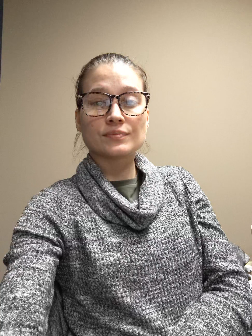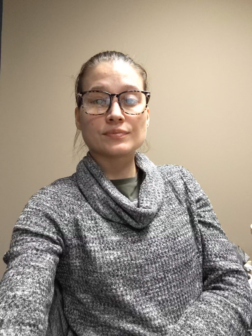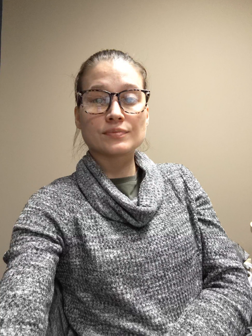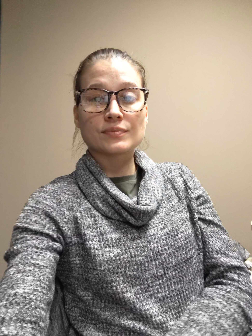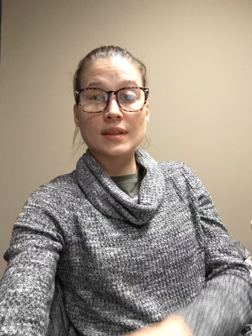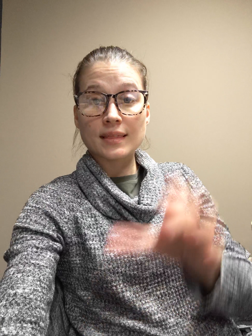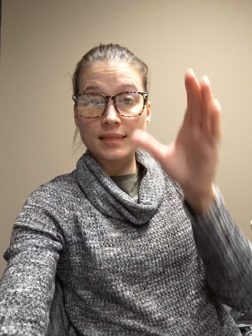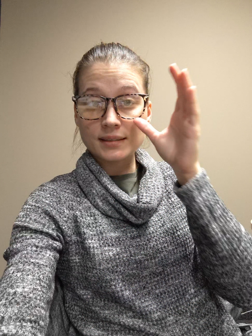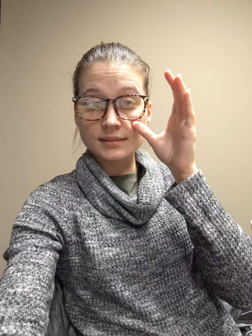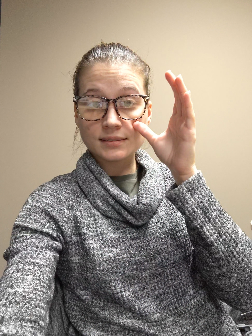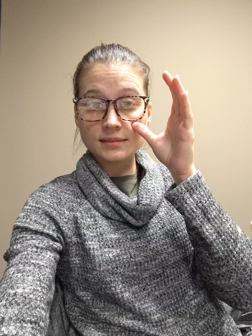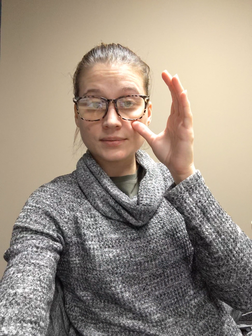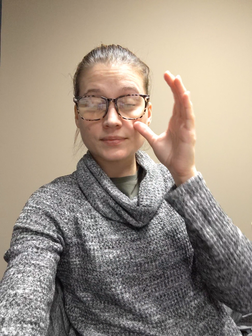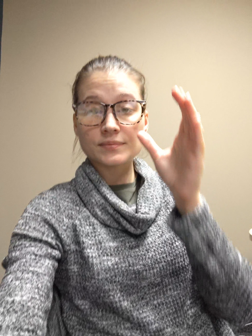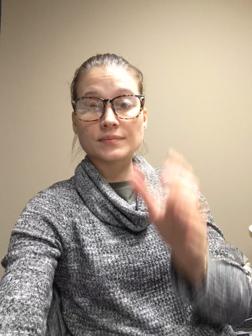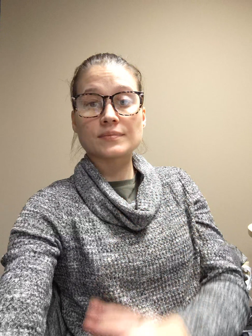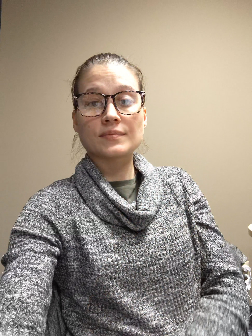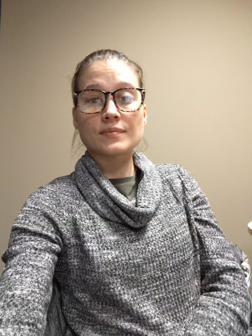listen